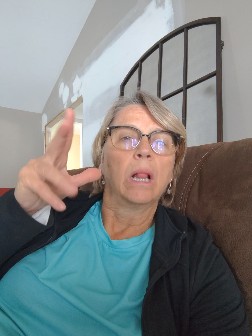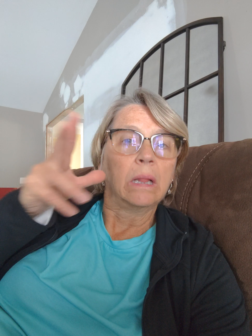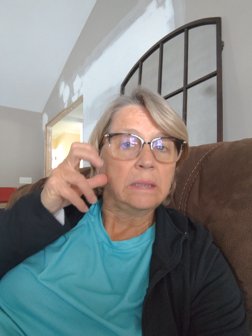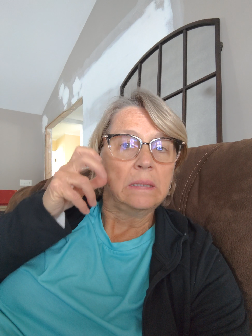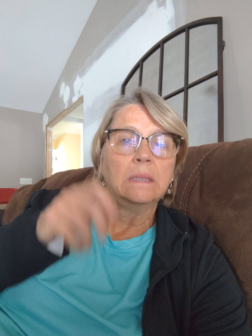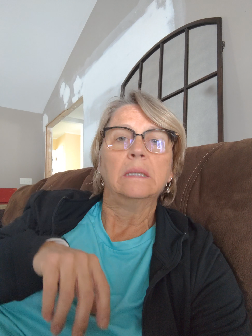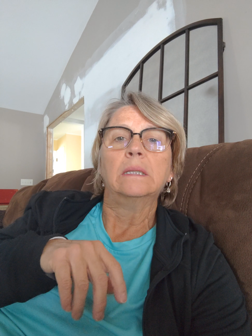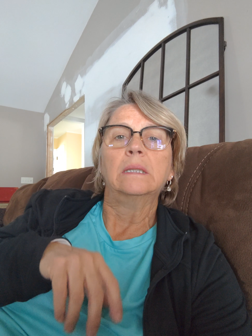listen